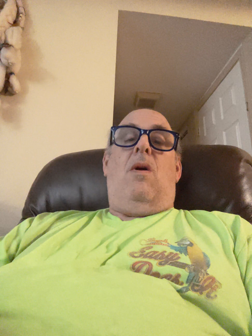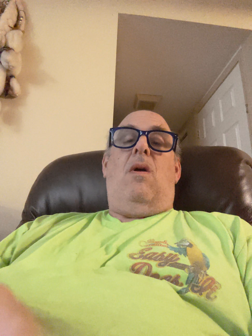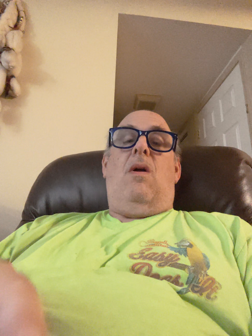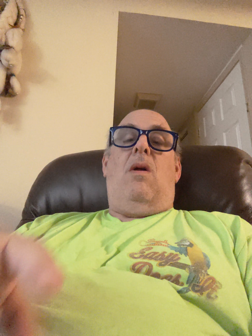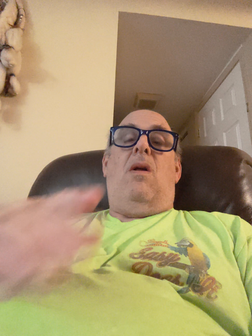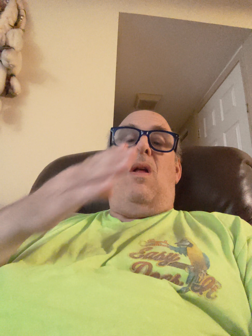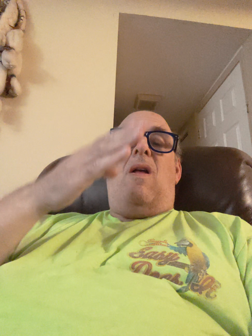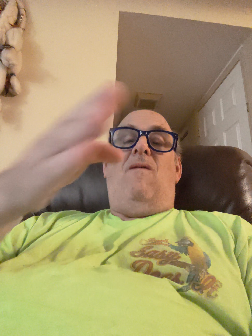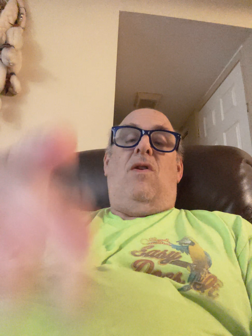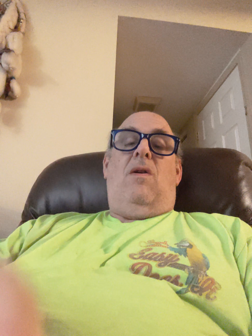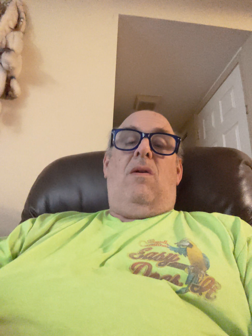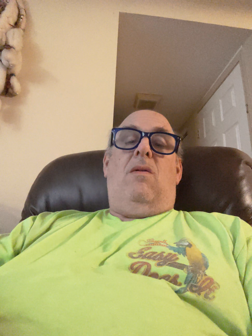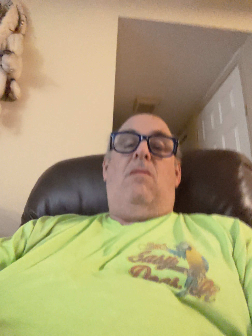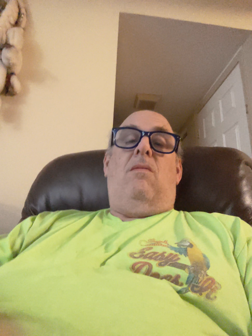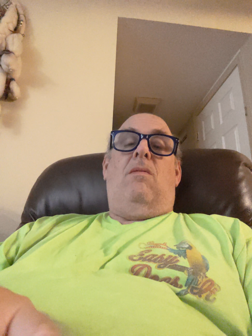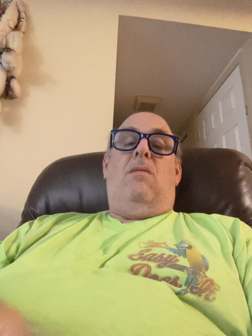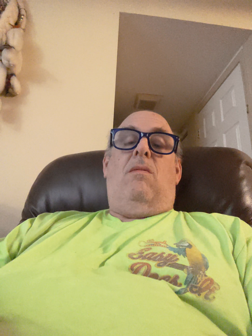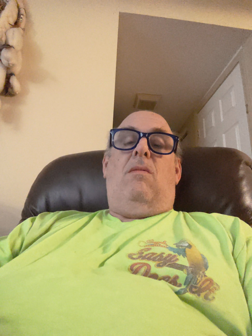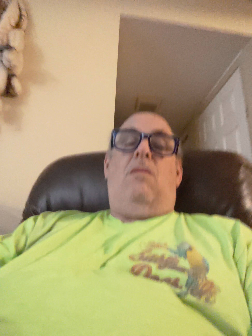after